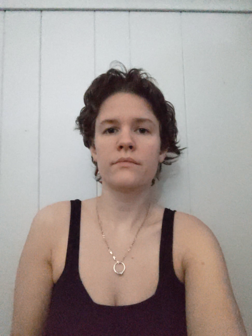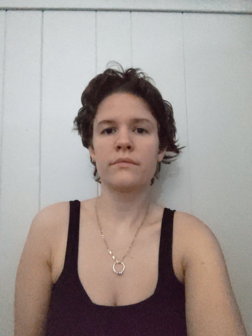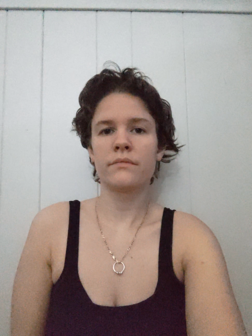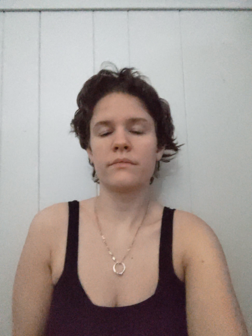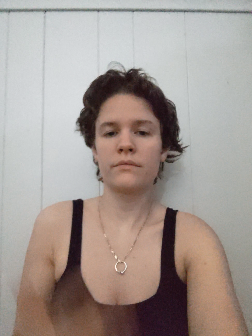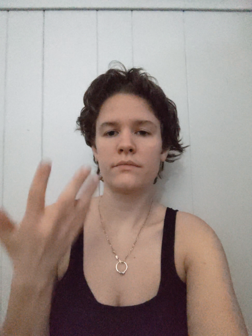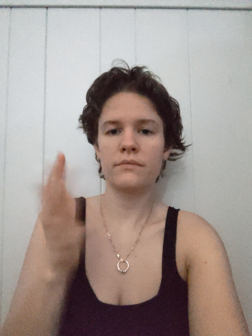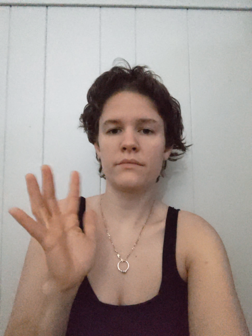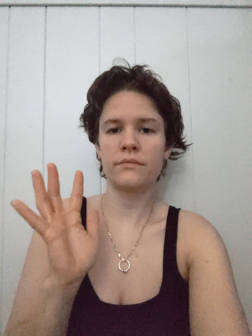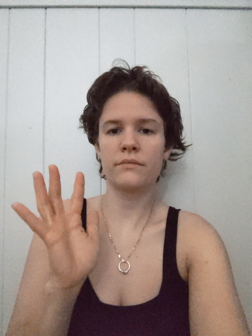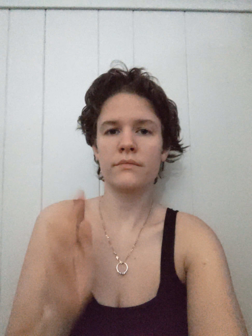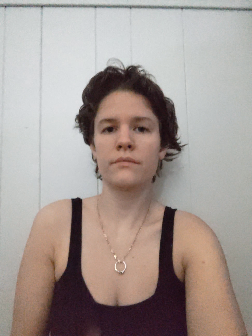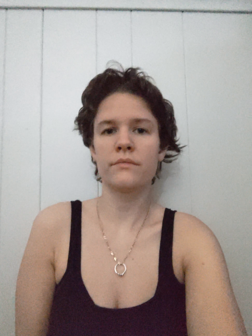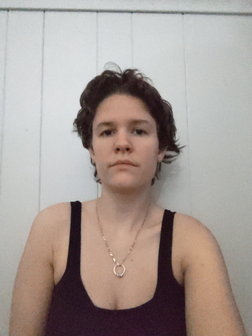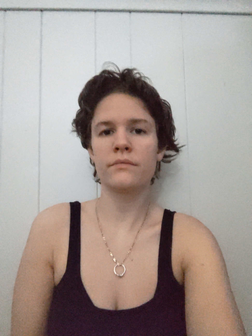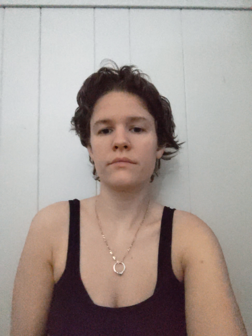finish